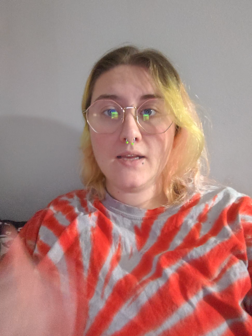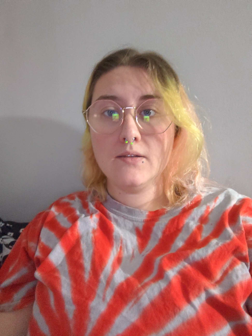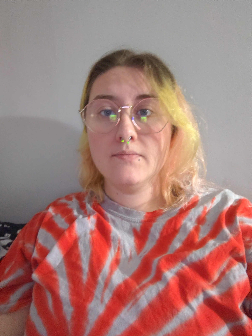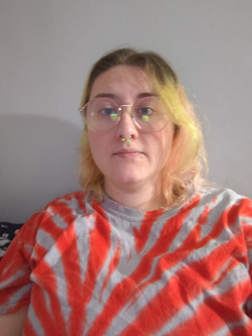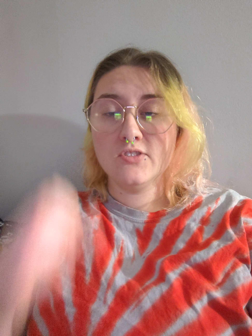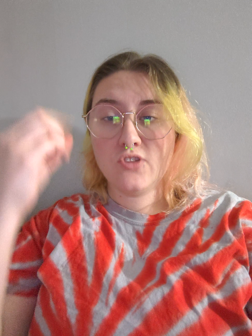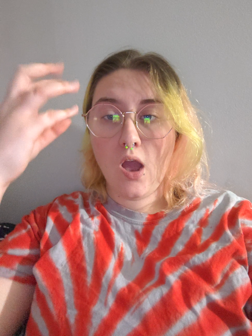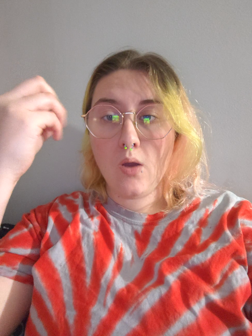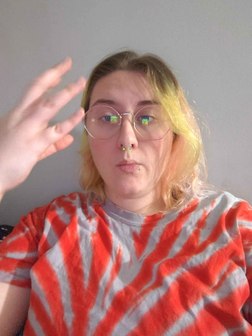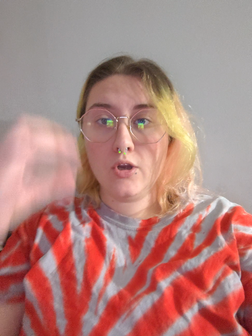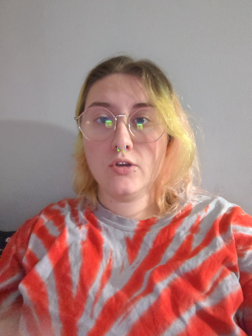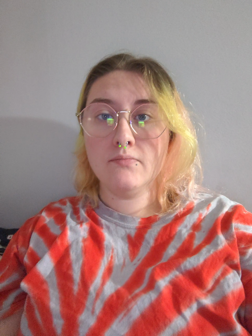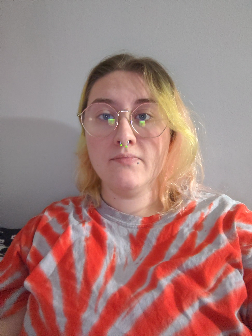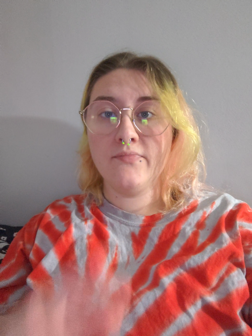shower